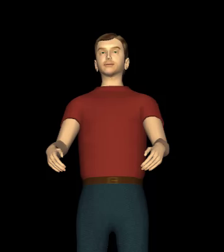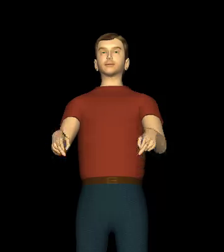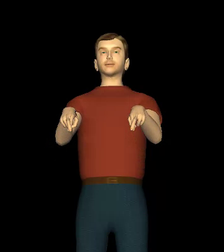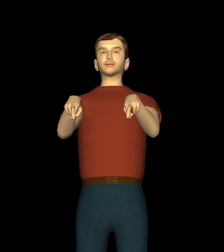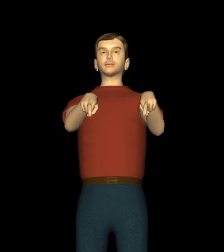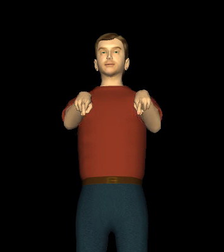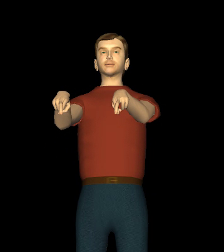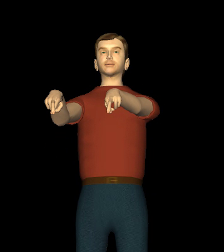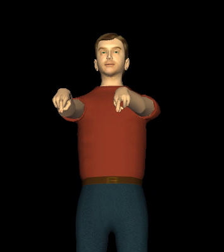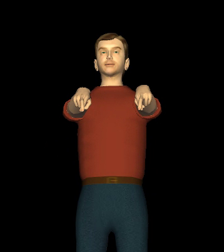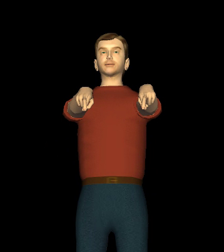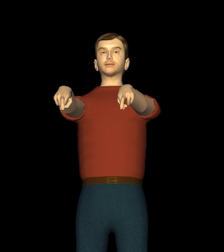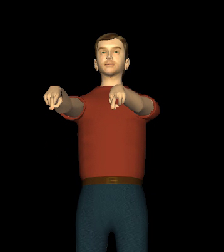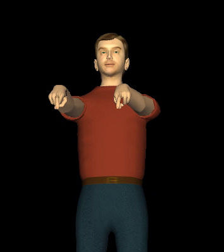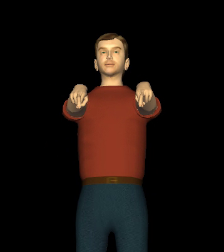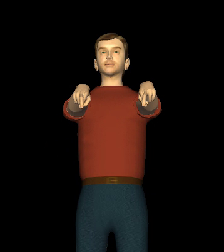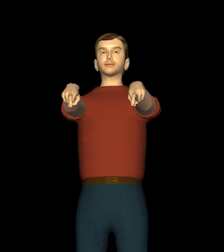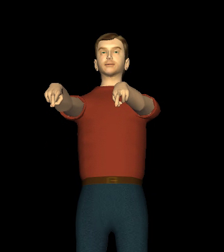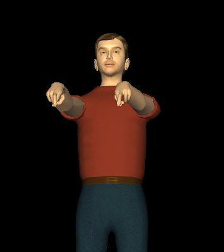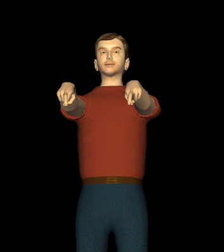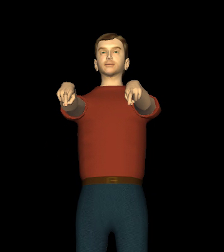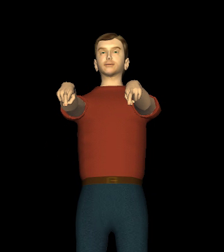نهر